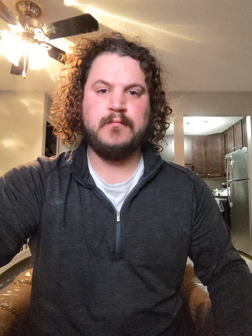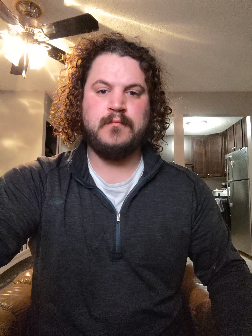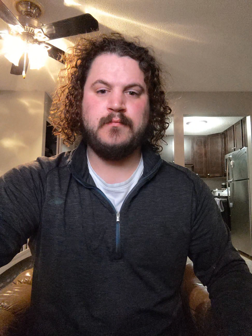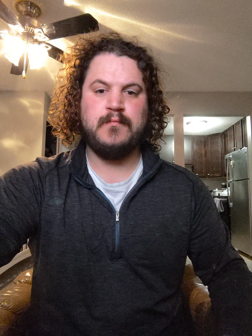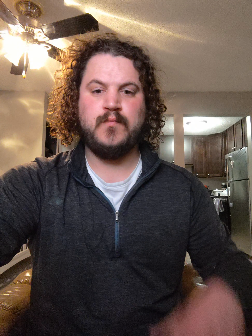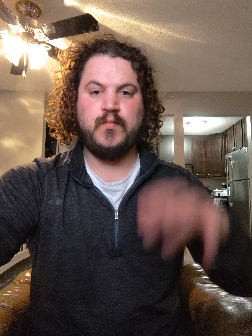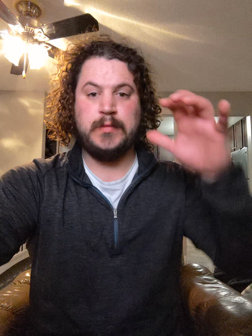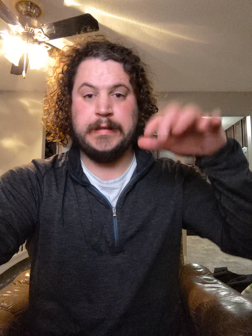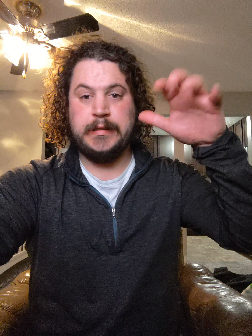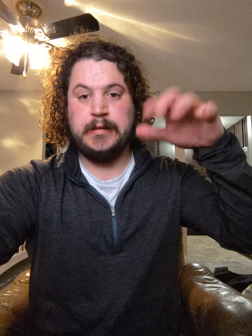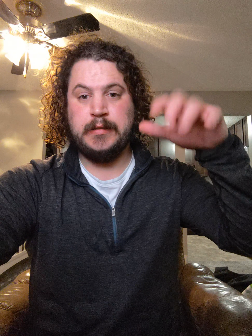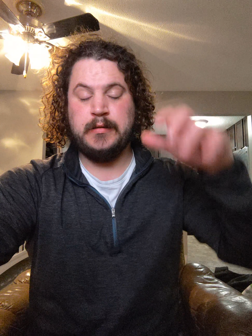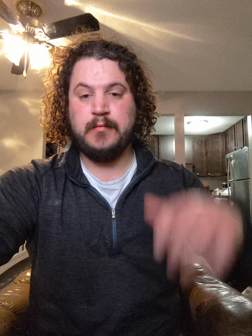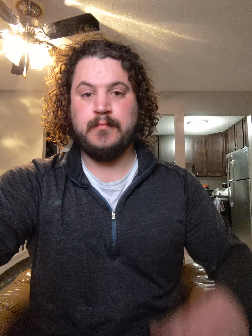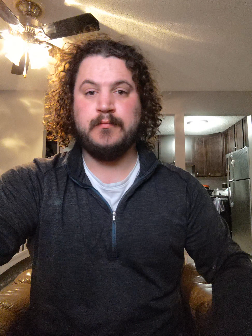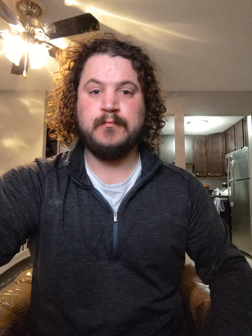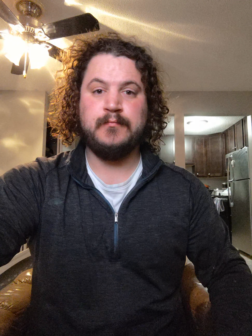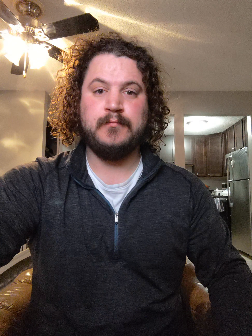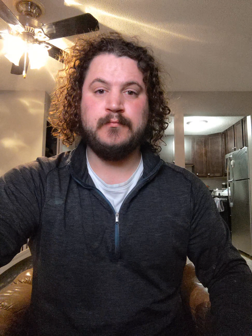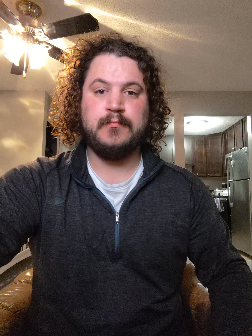rain